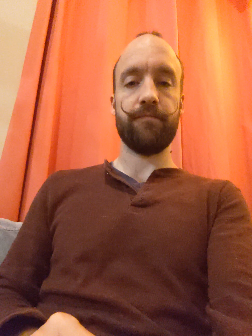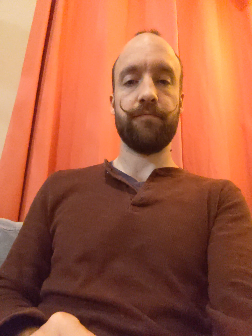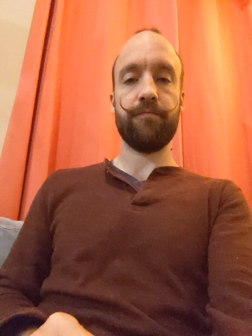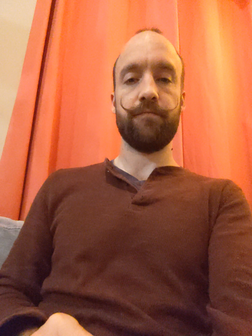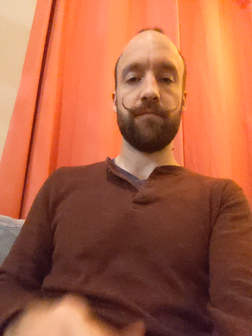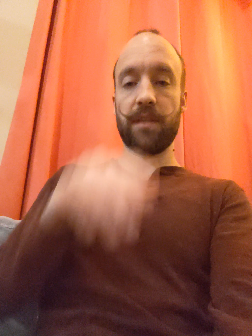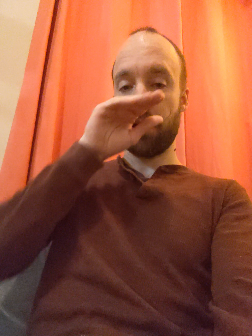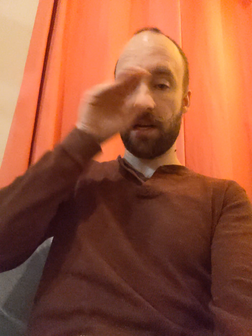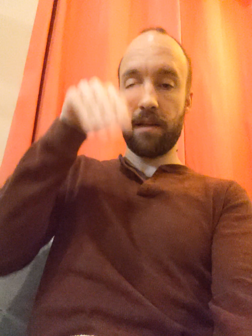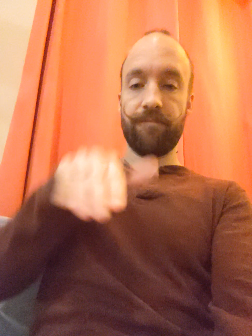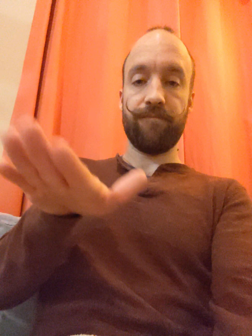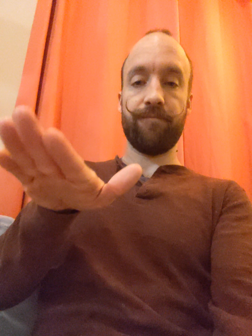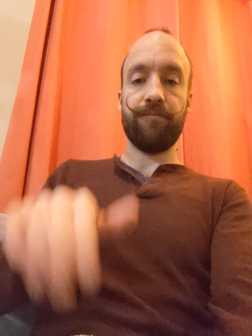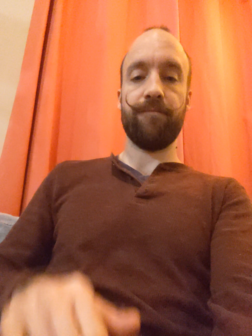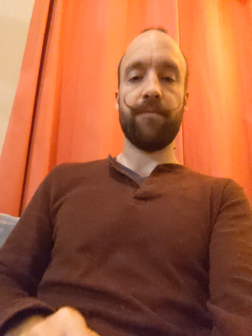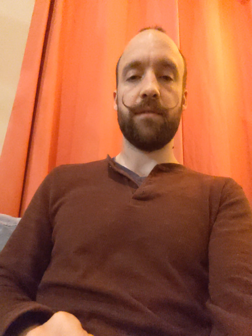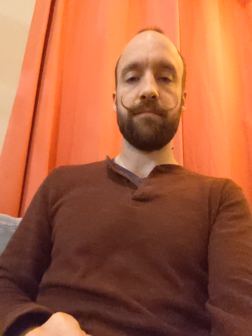elephant